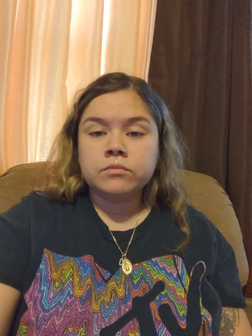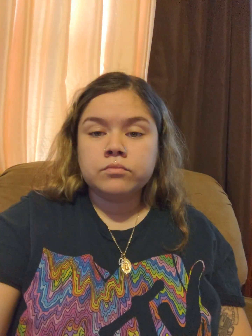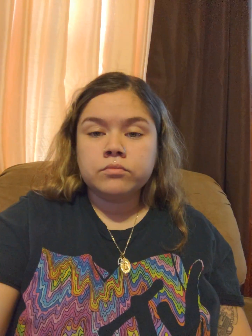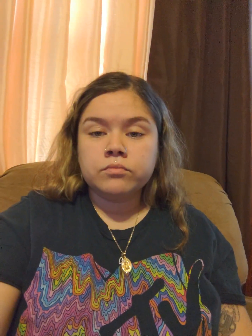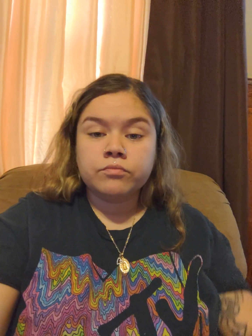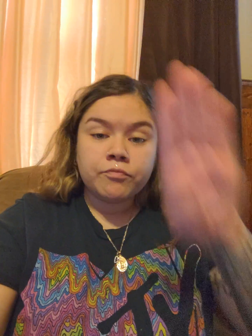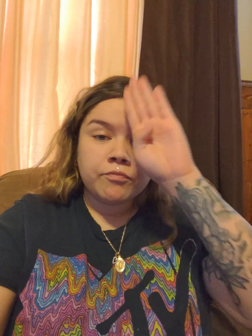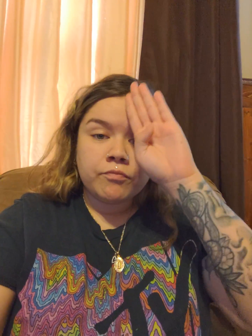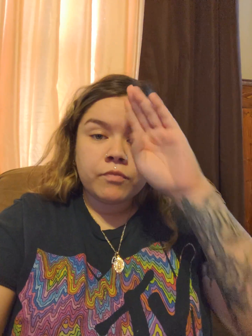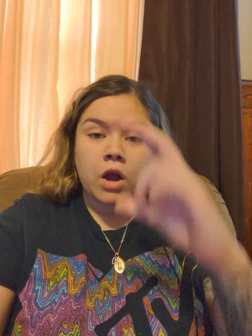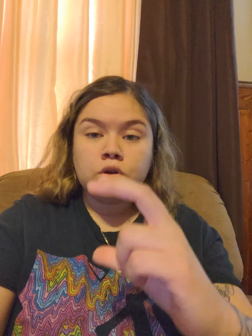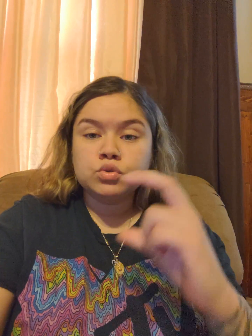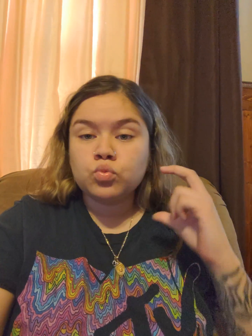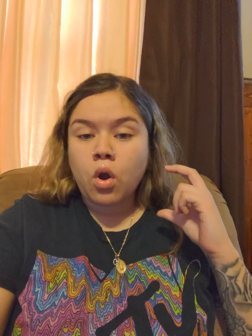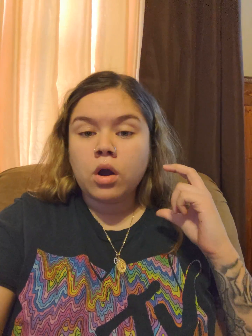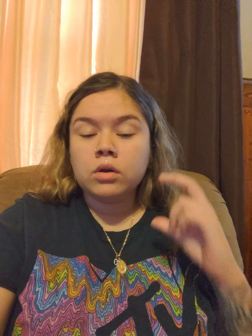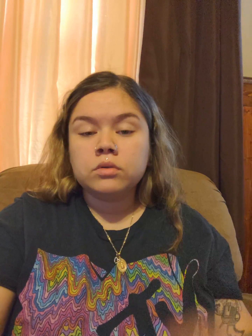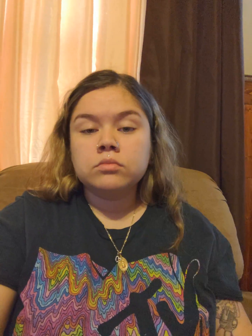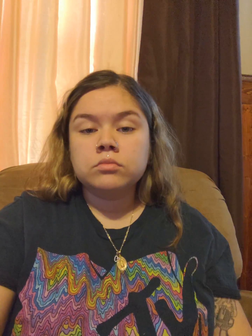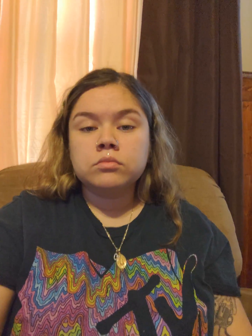fire truck